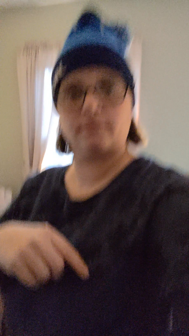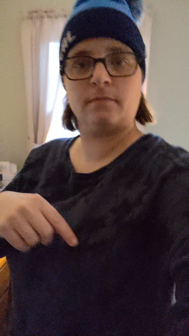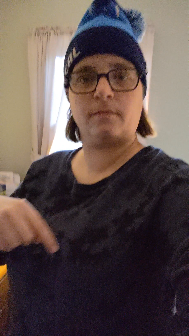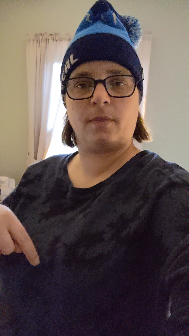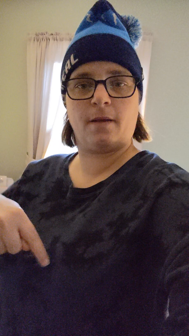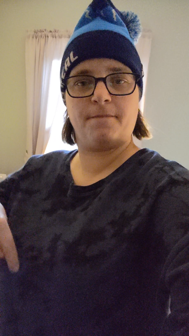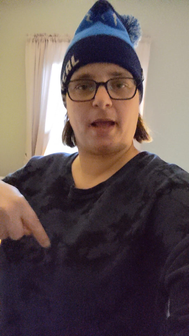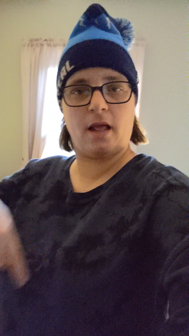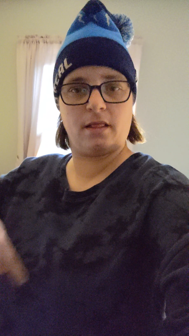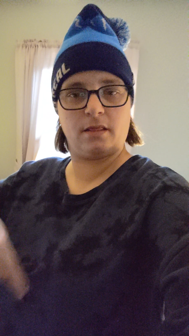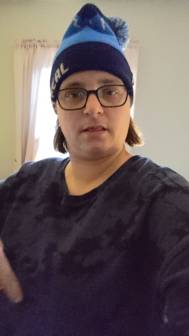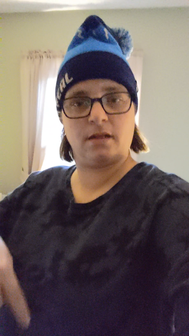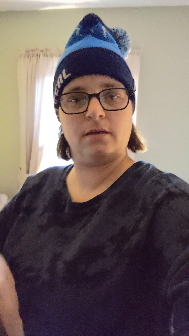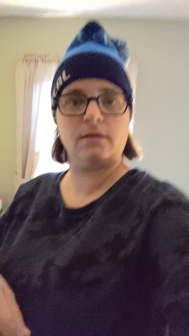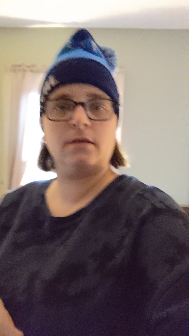belly button